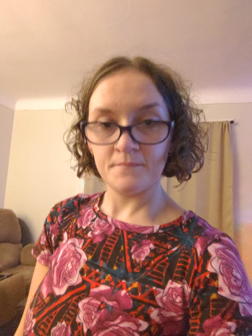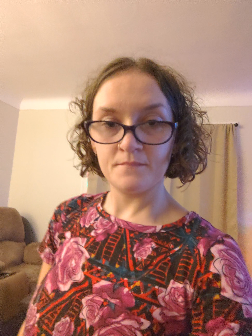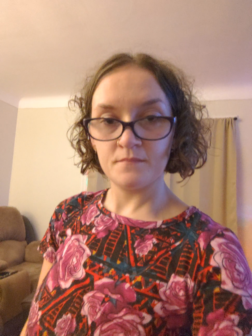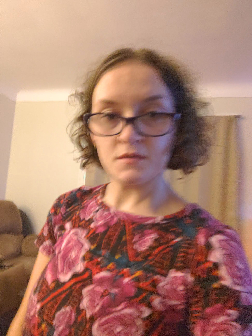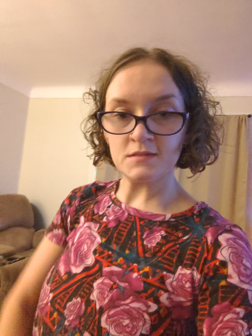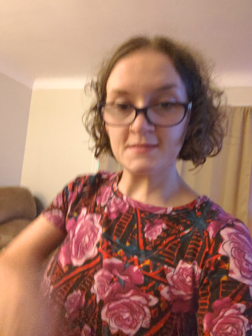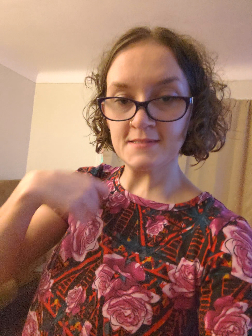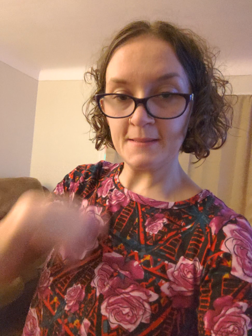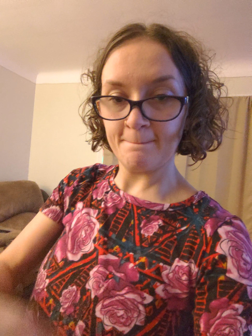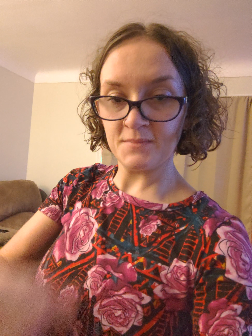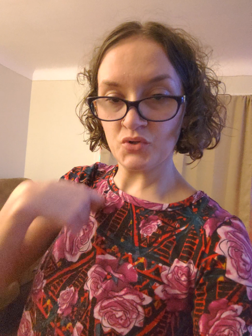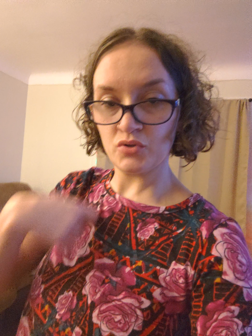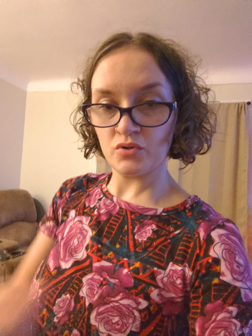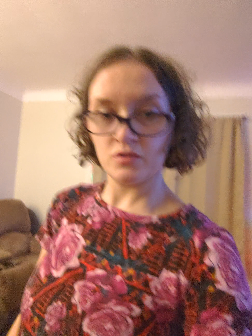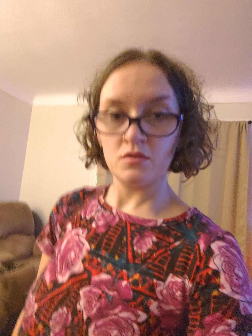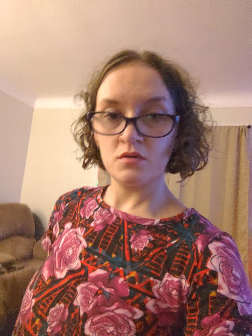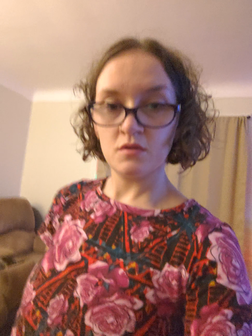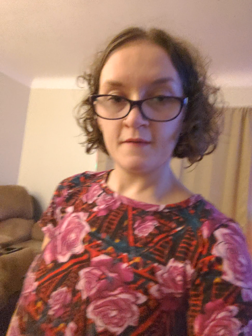zipper